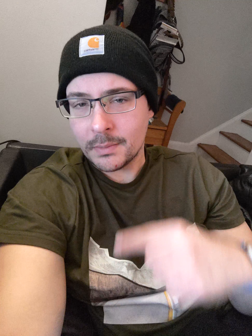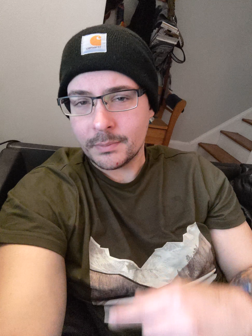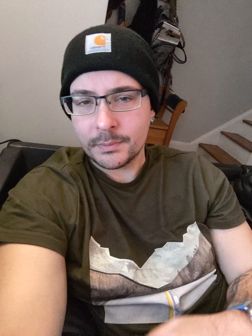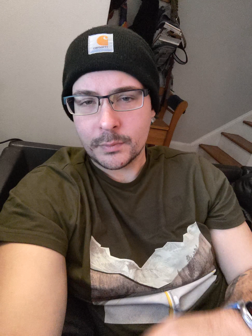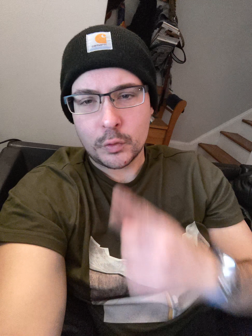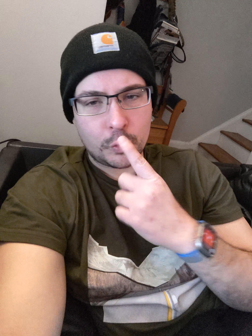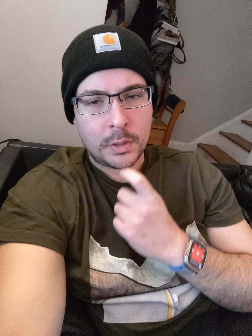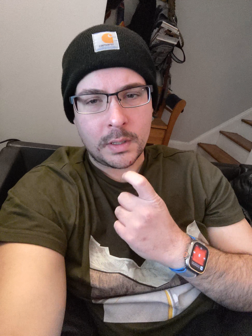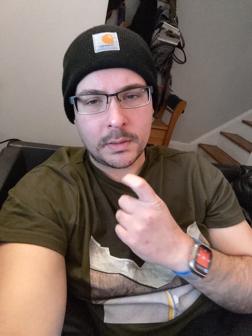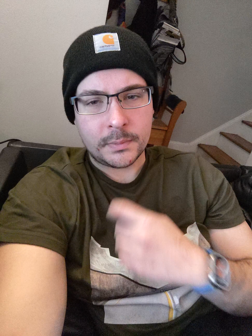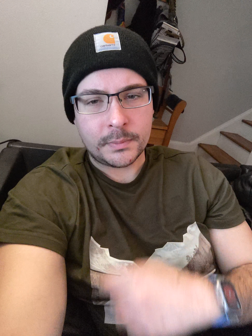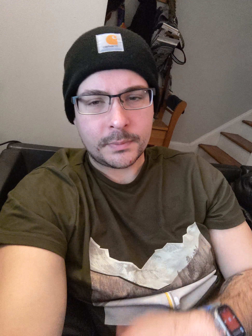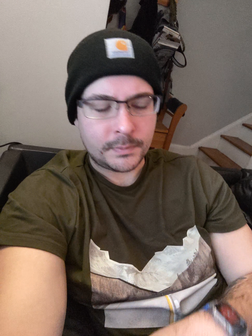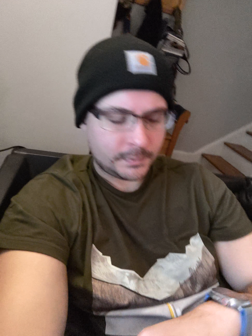red